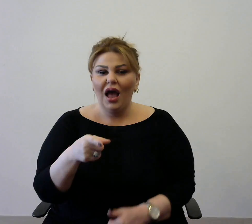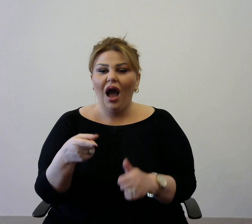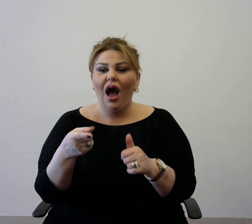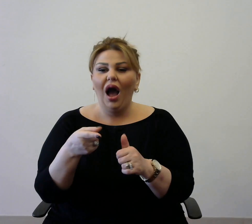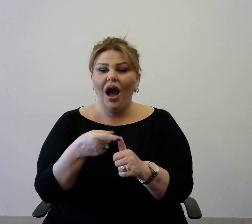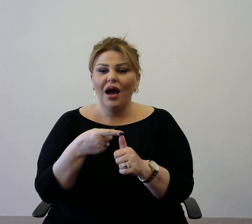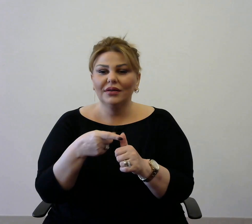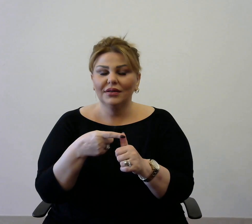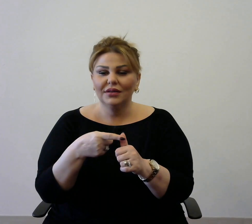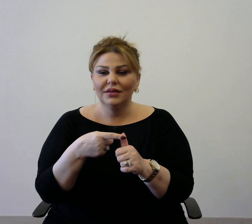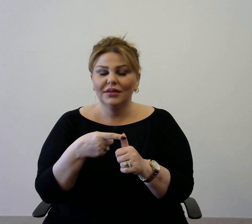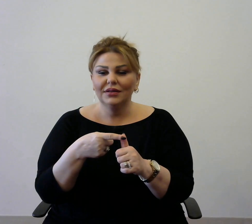ad